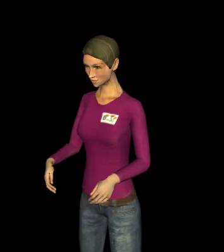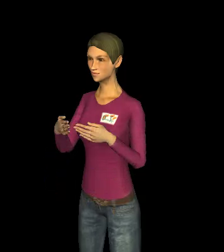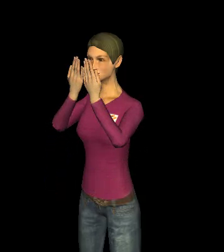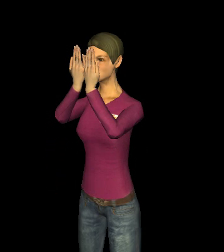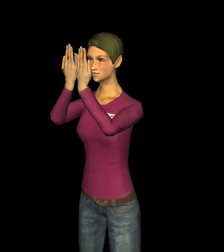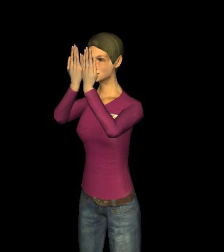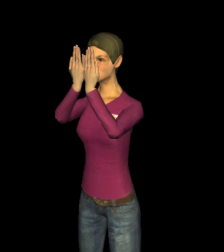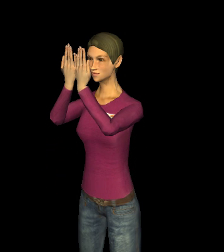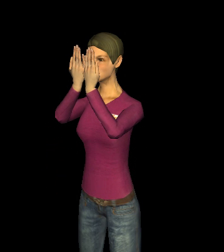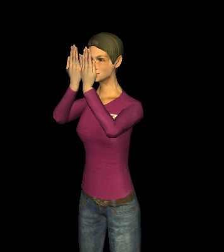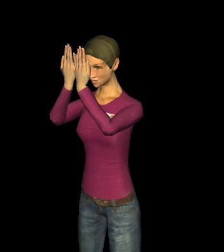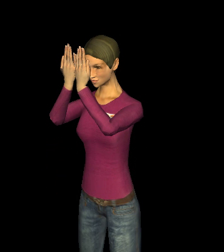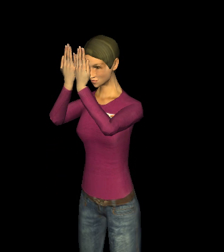يدرس